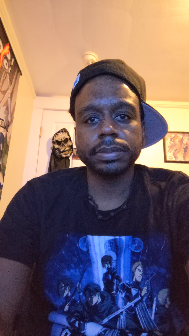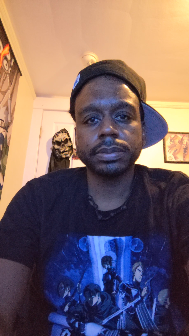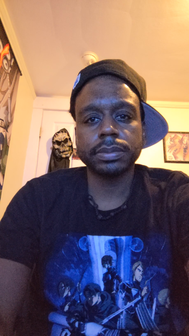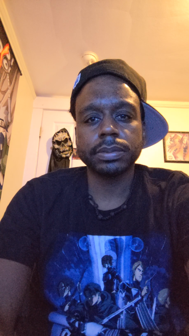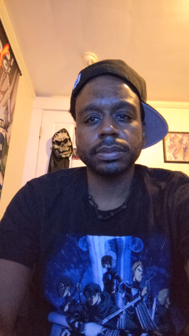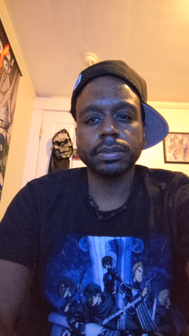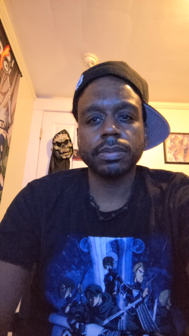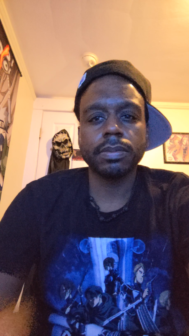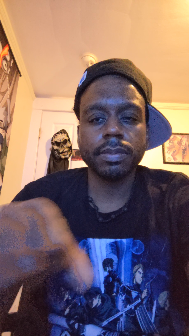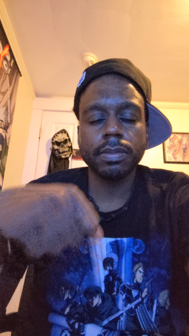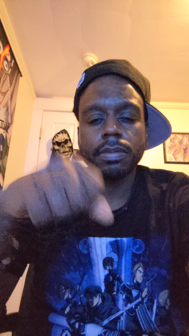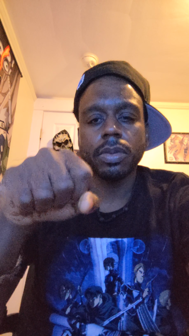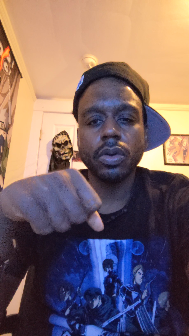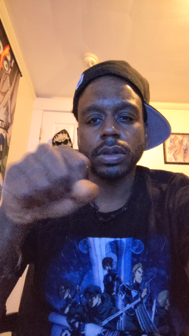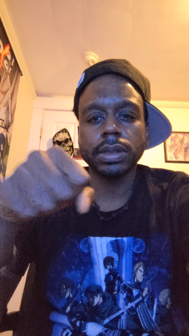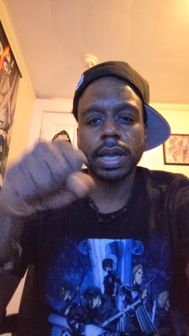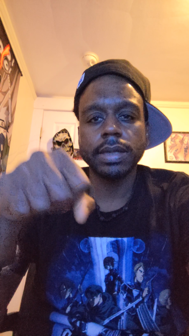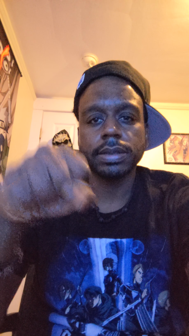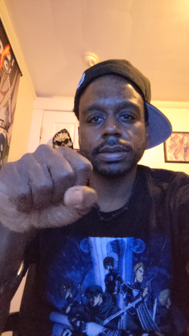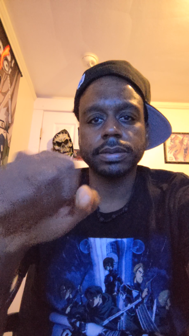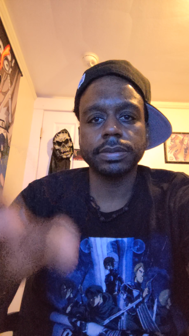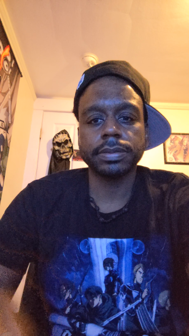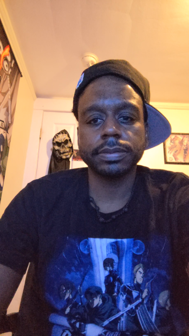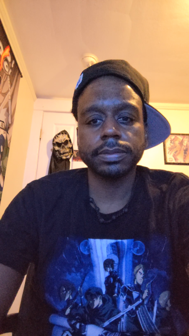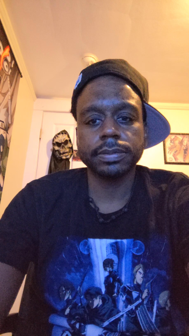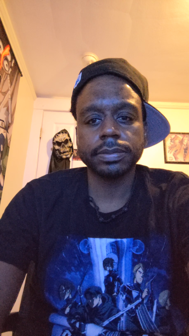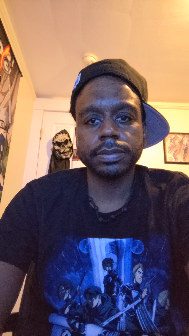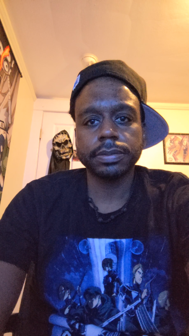motorcycle